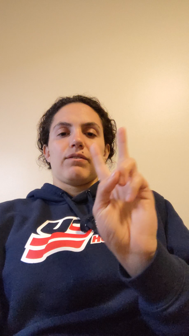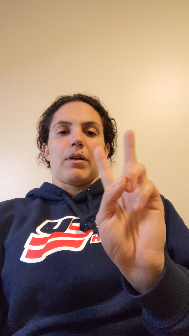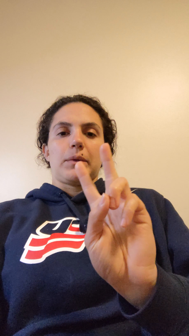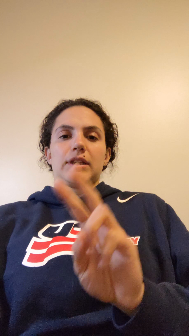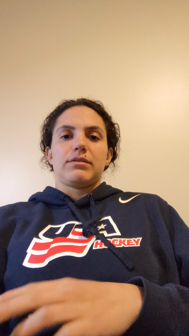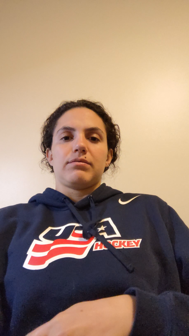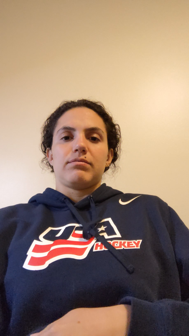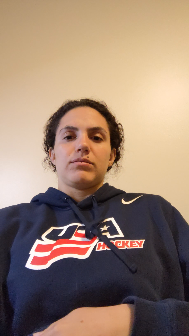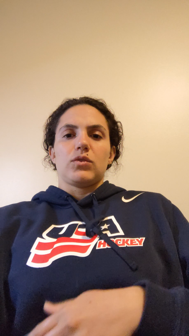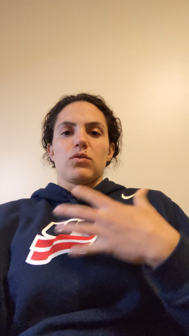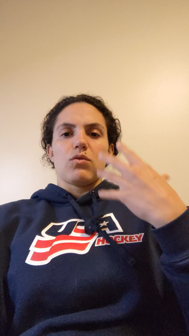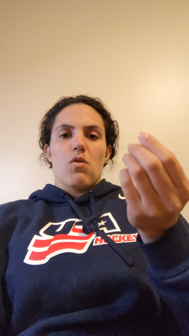going to